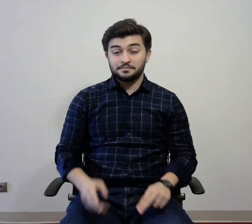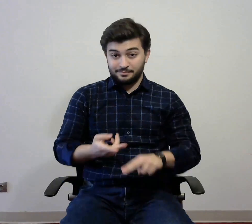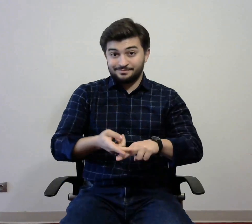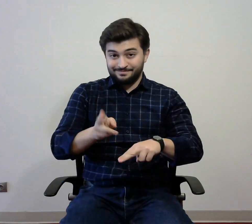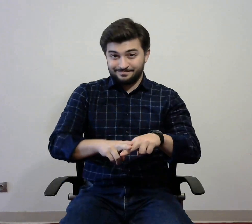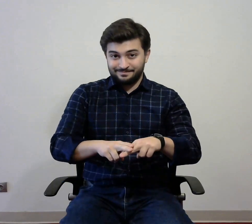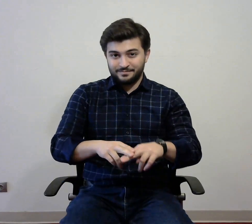bu